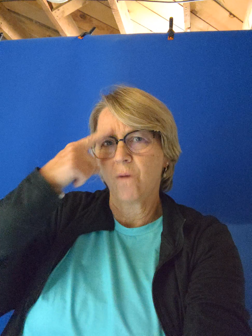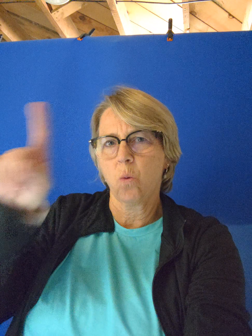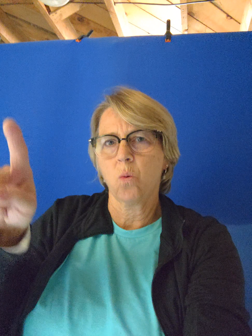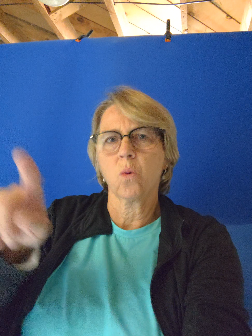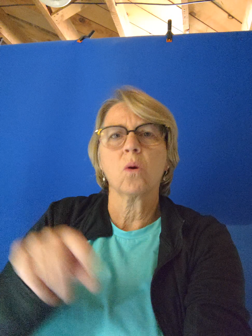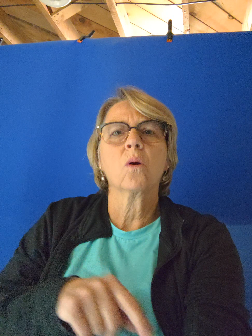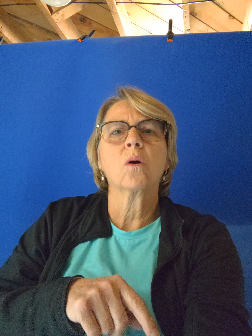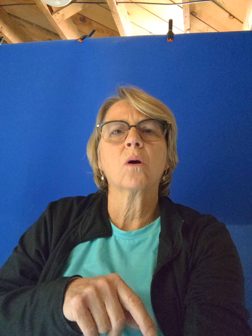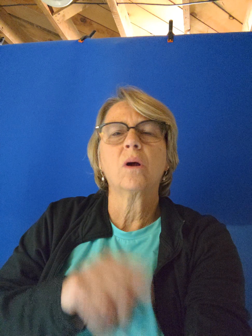for